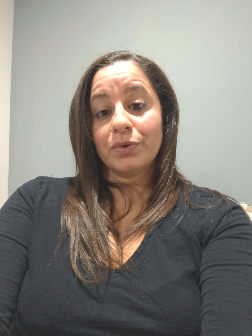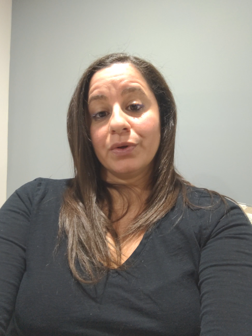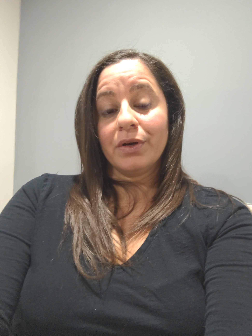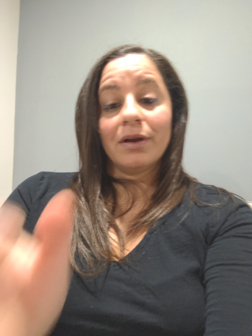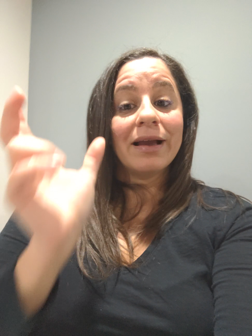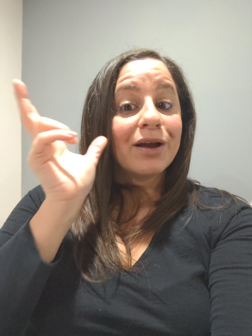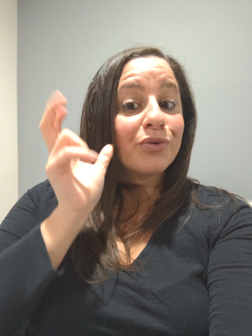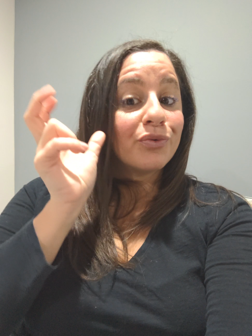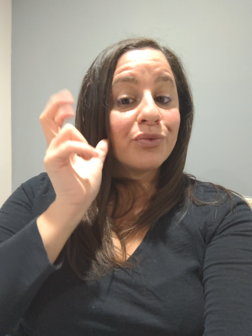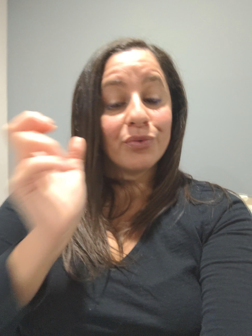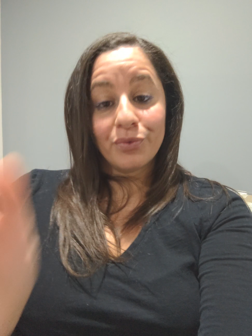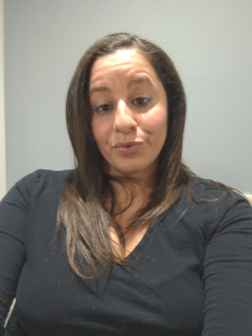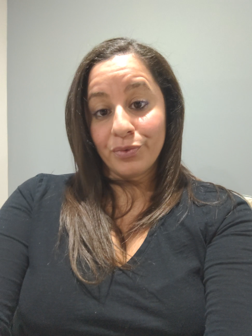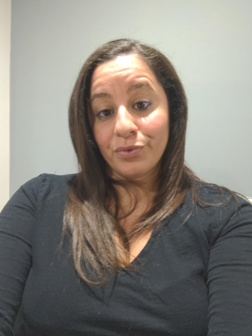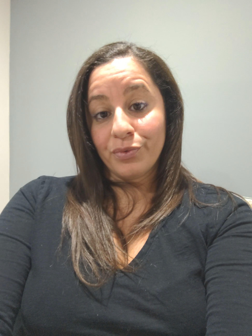hear